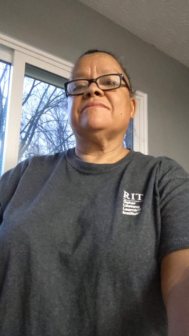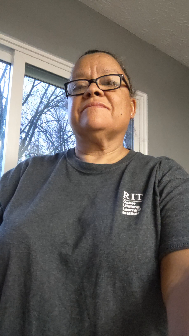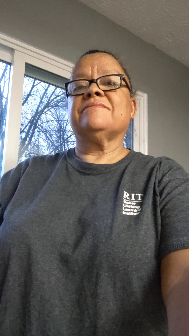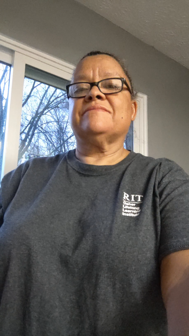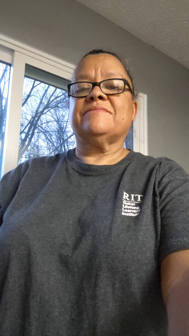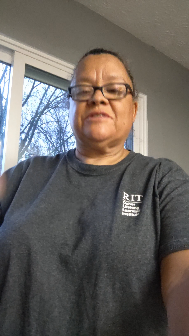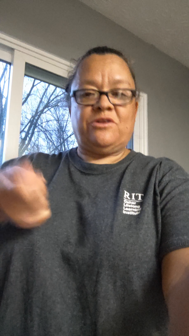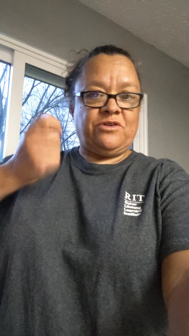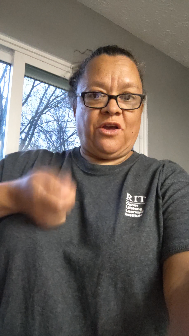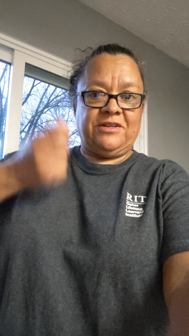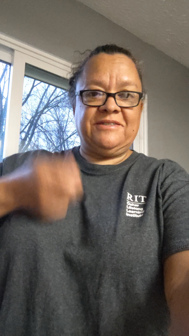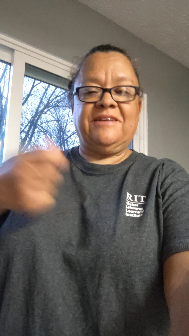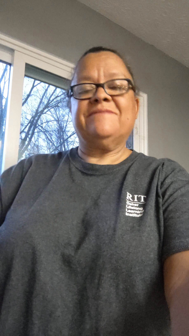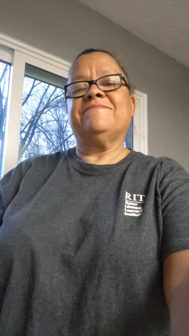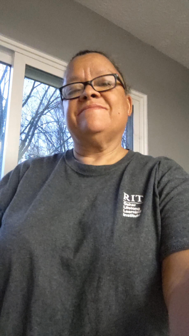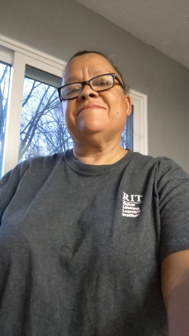cart